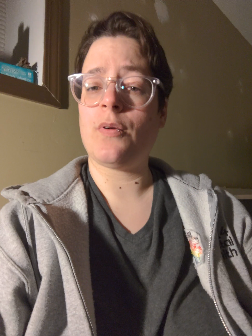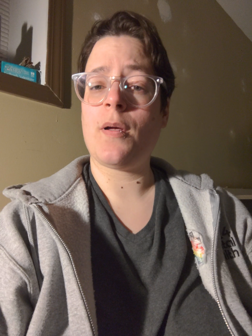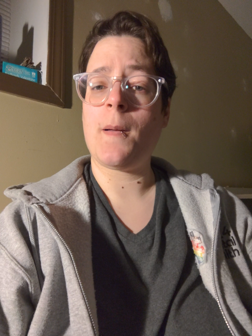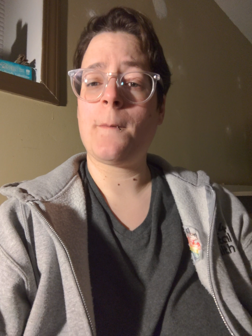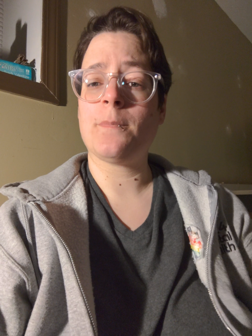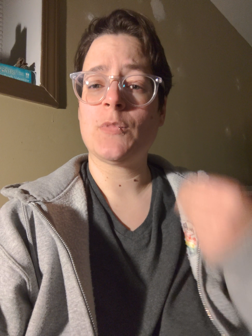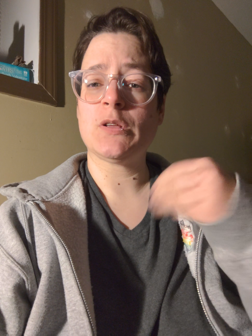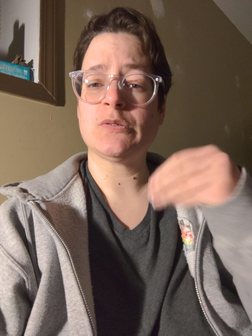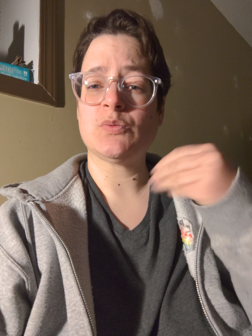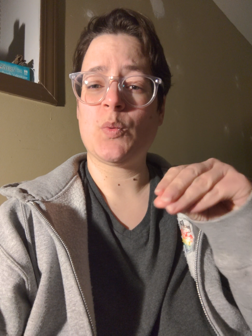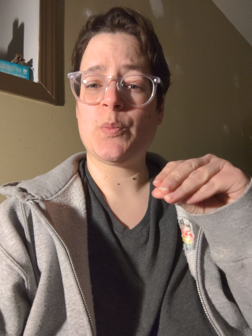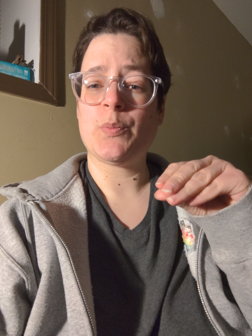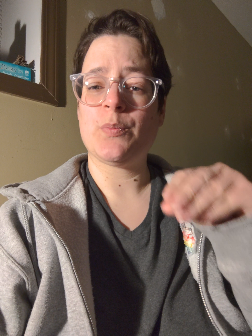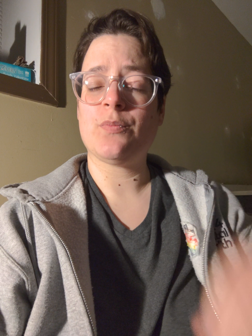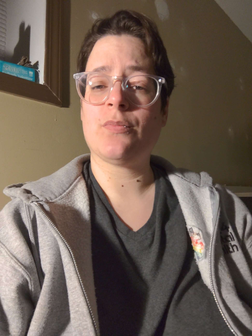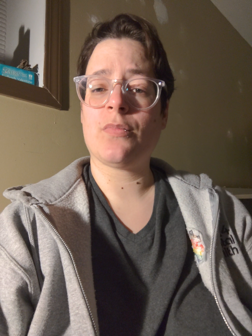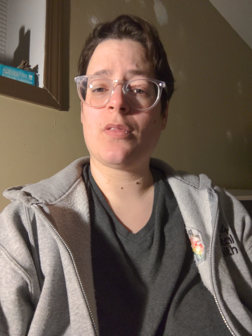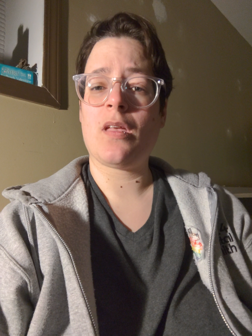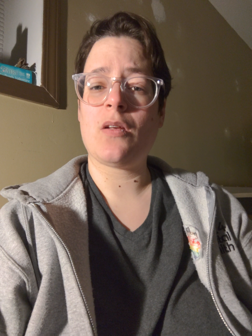store